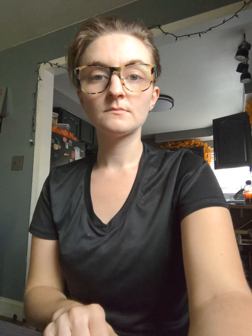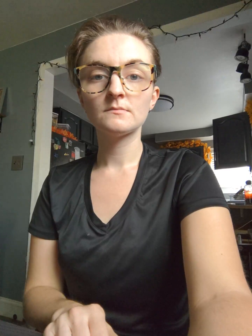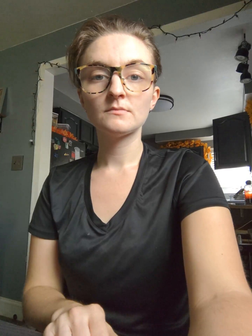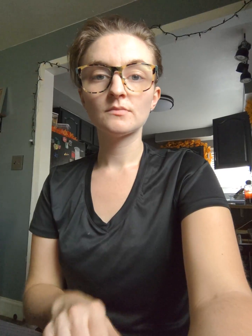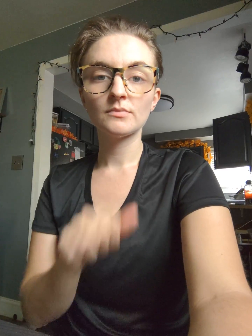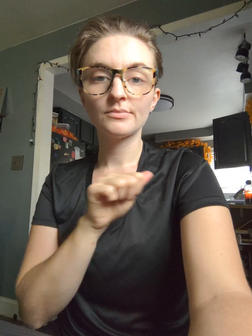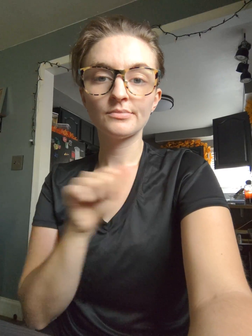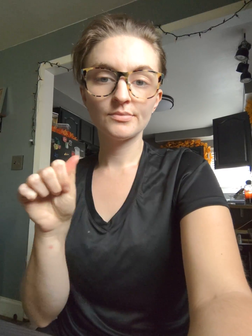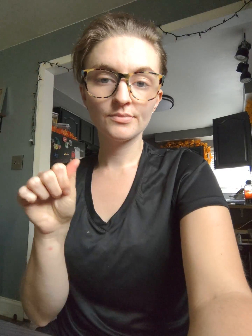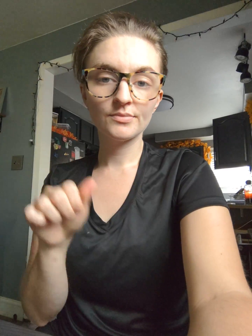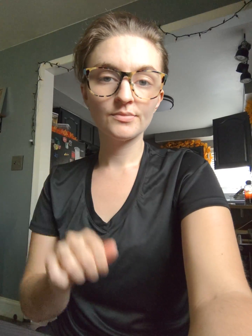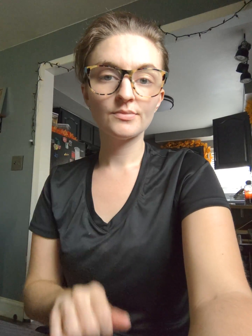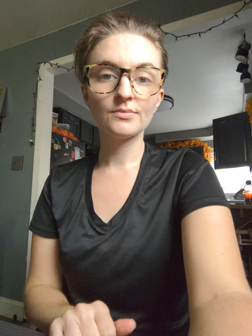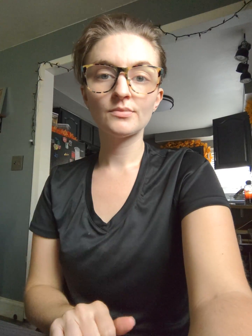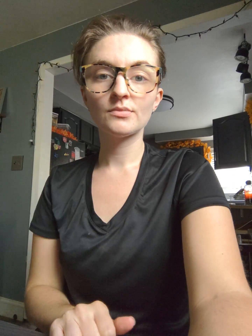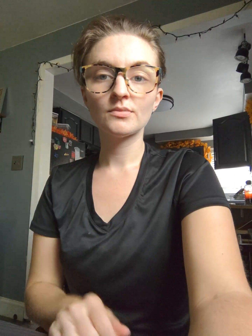a